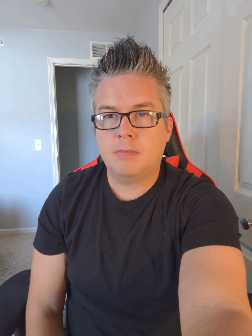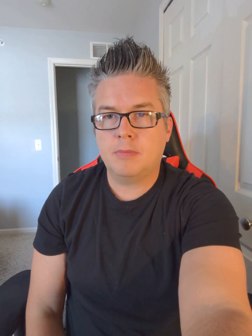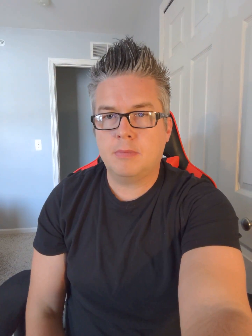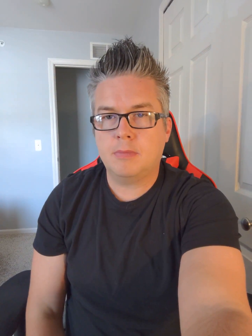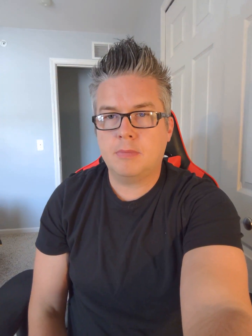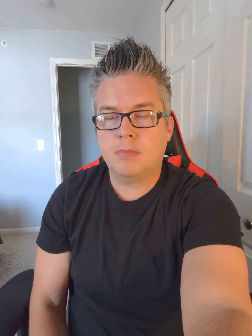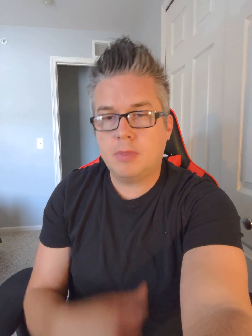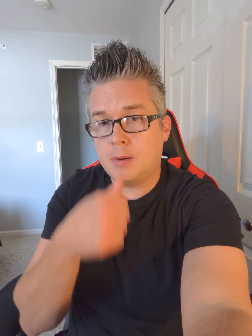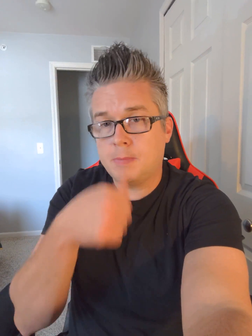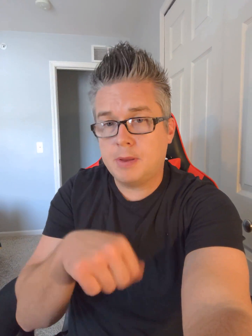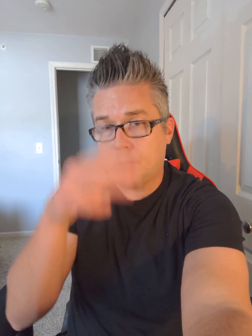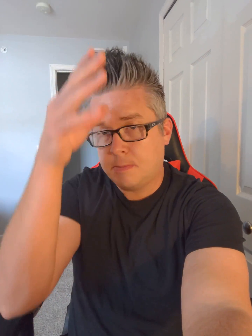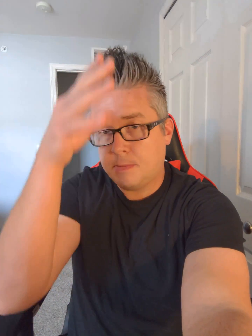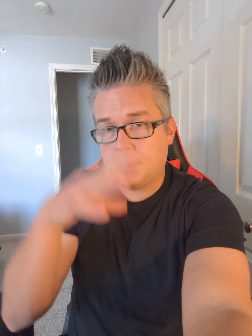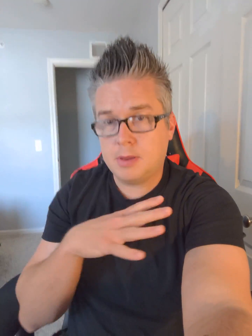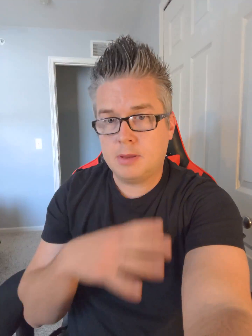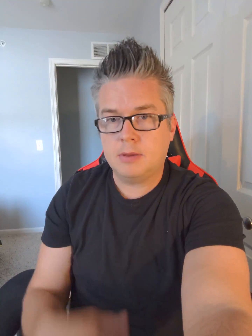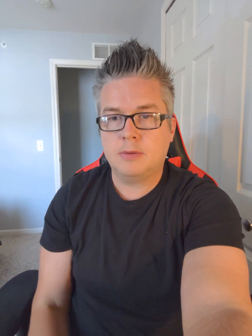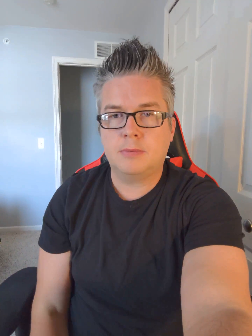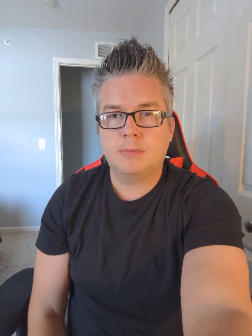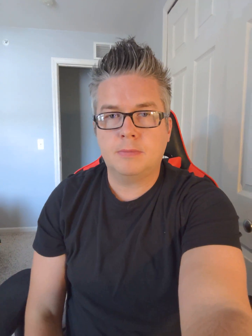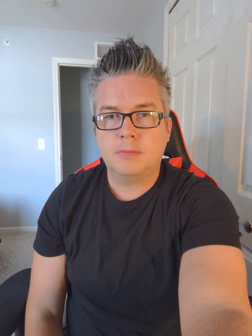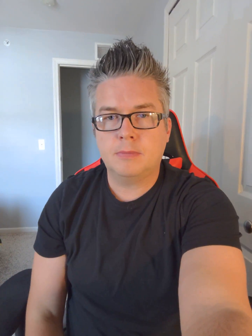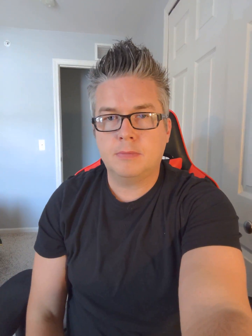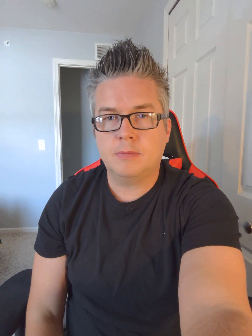mailman